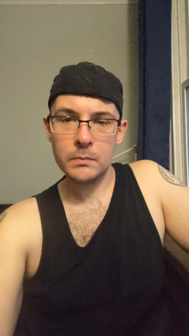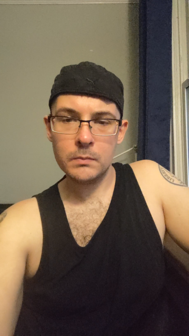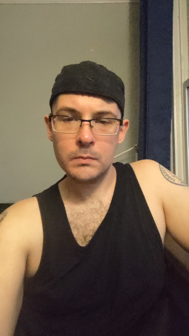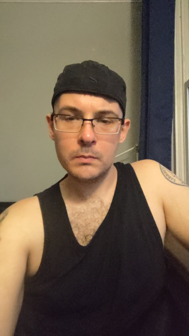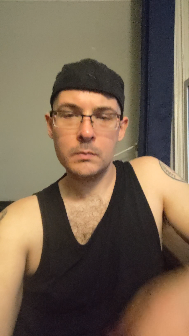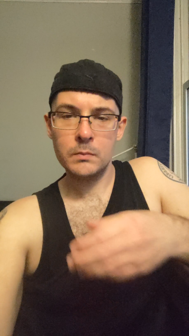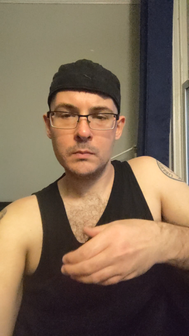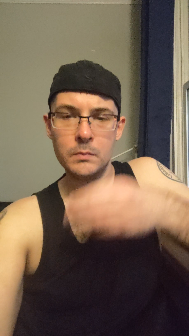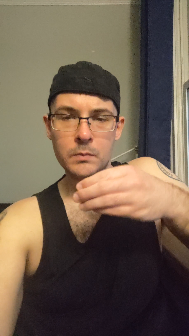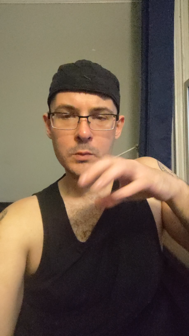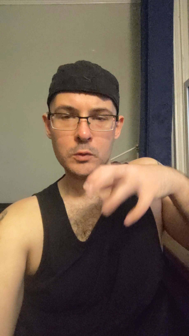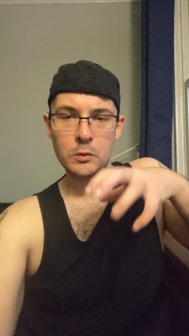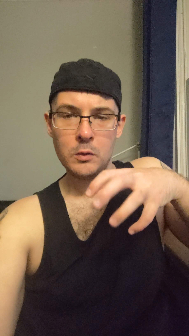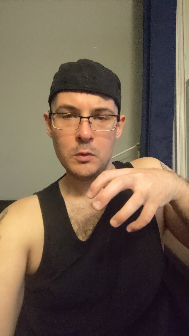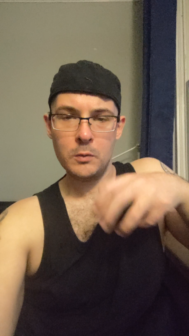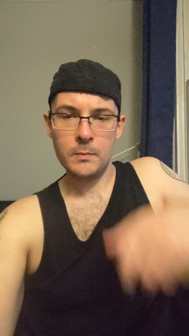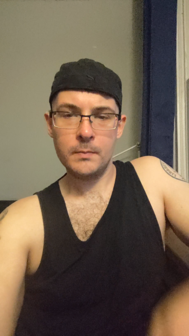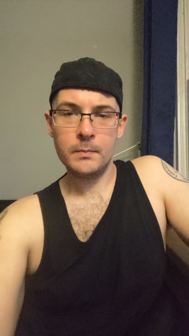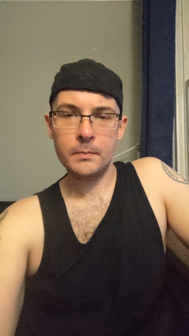jar